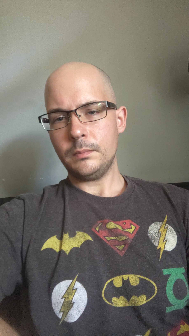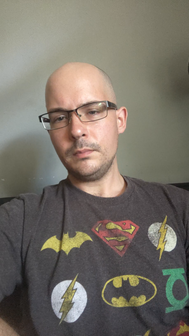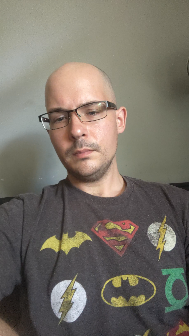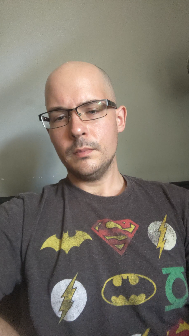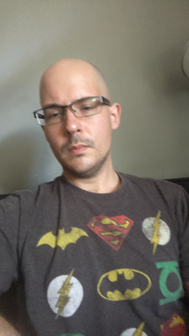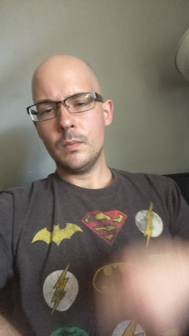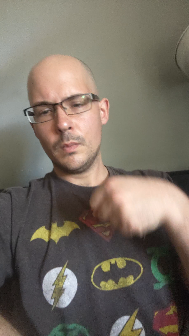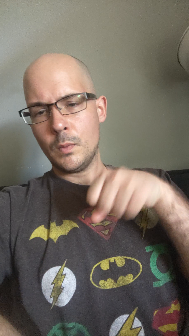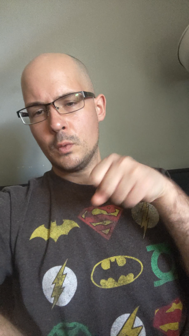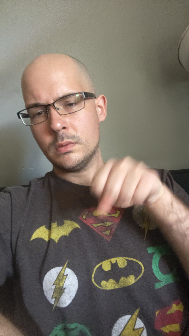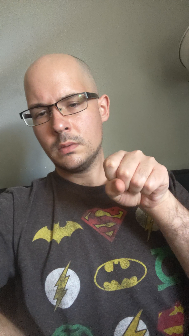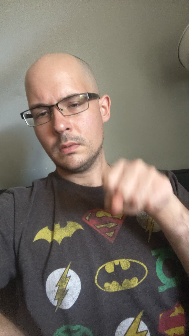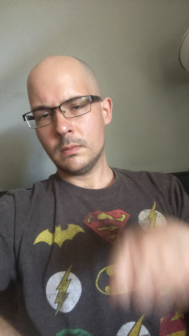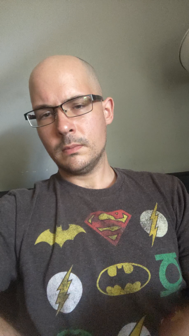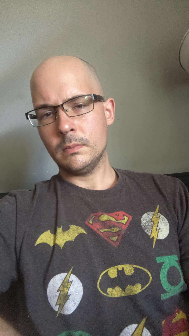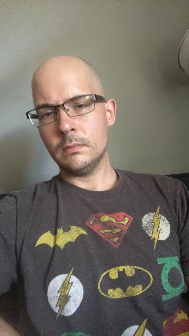motorcycle